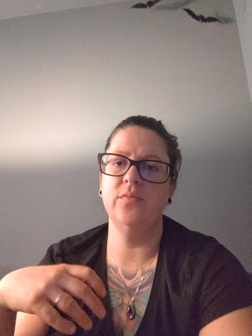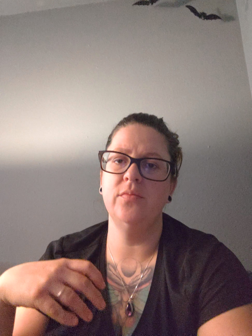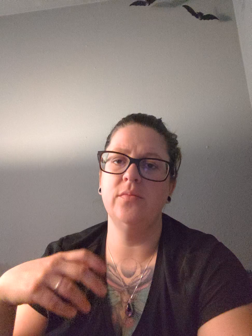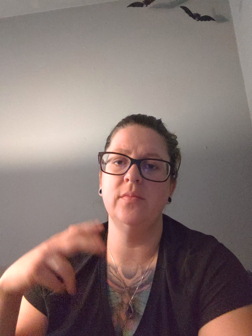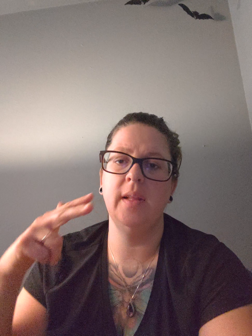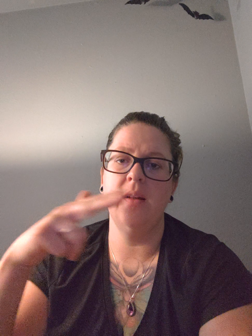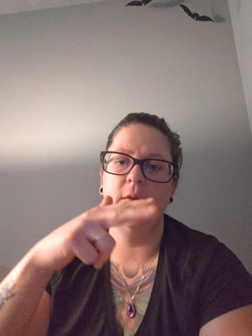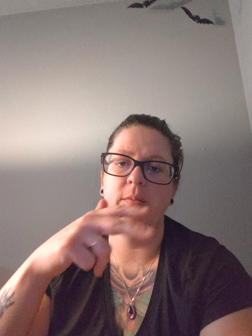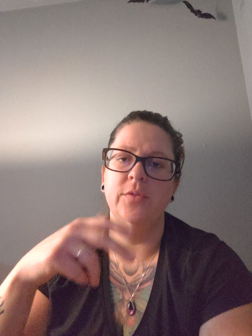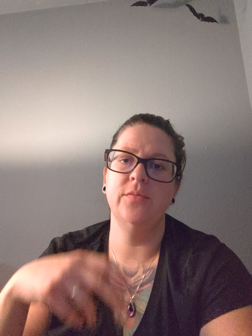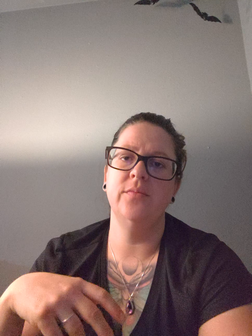helicopter